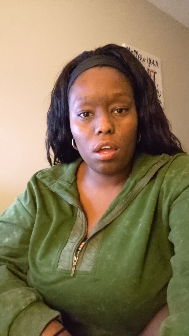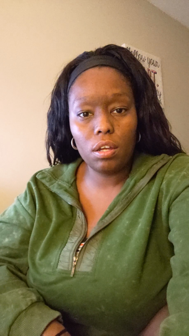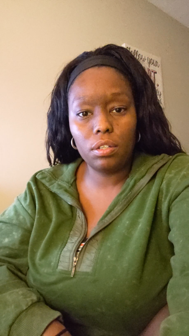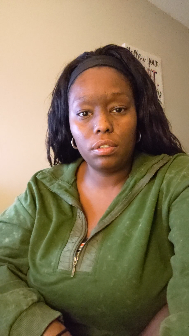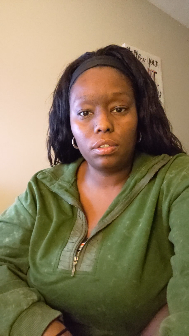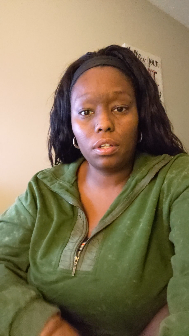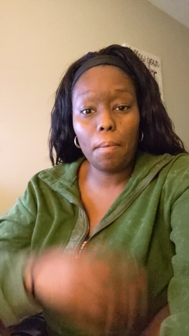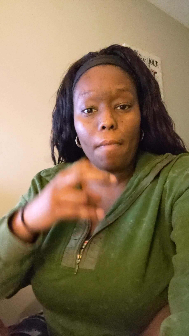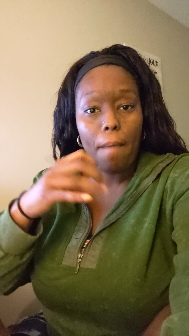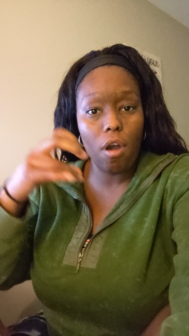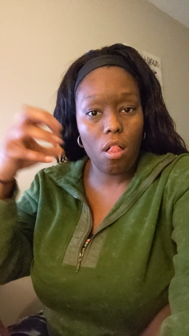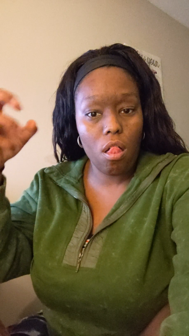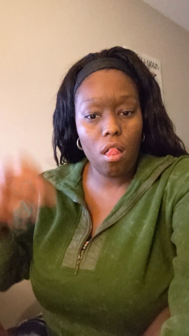bubbles